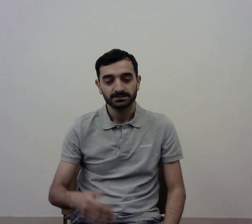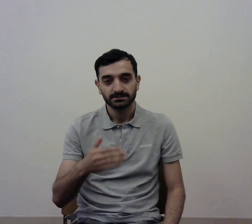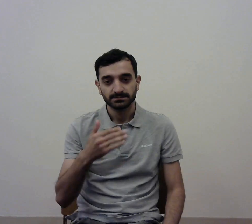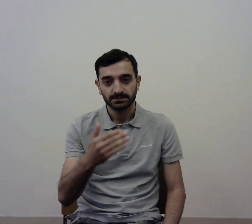siz